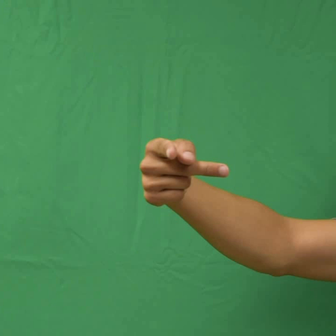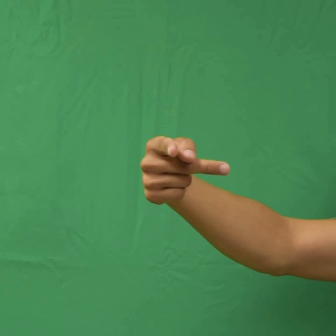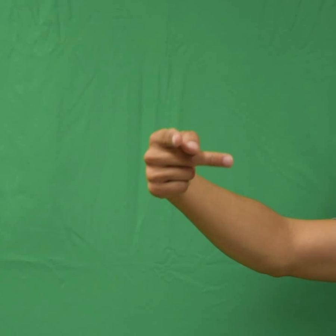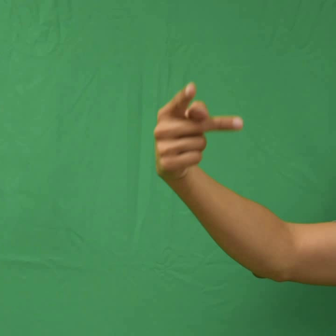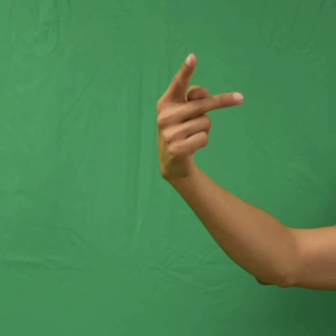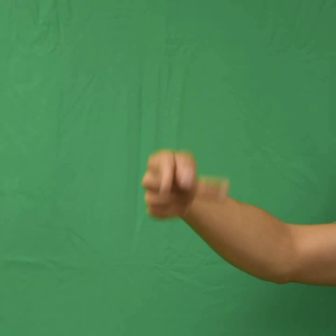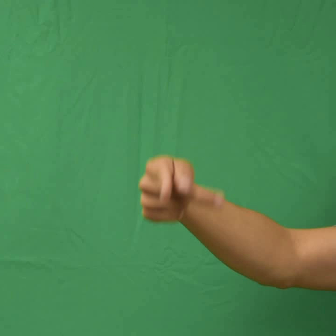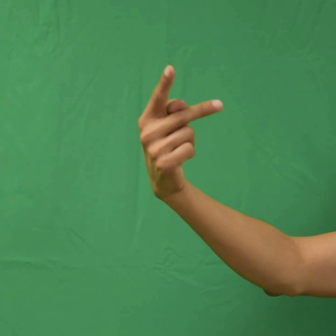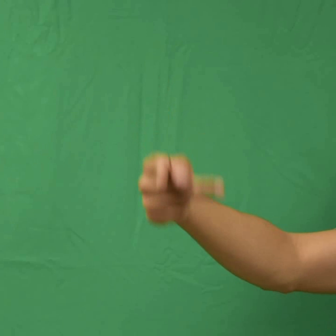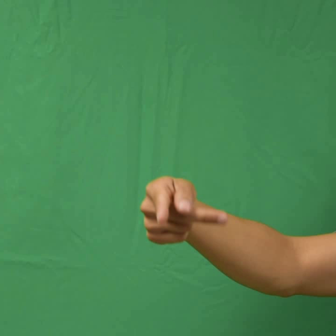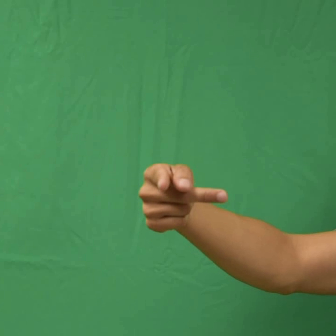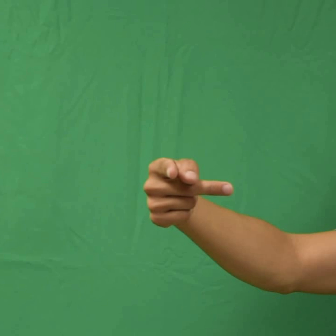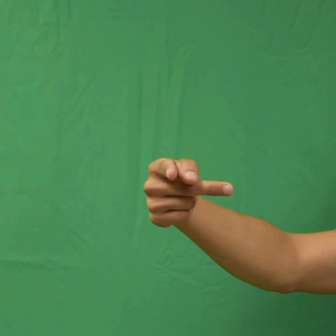K